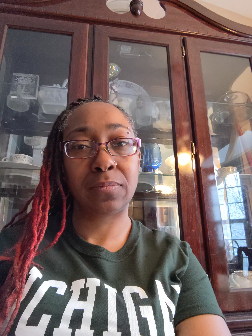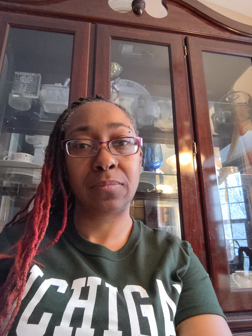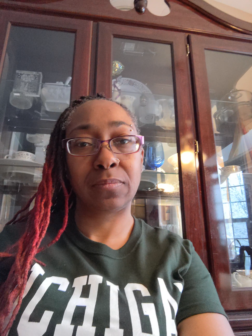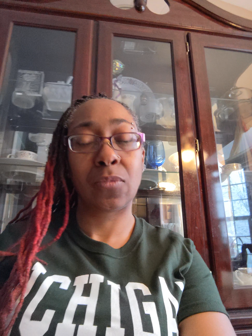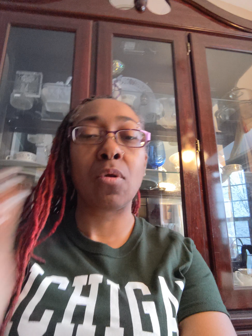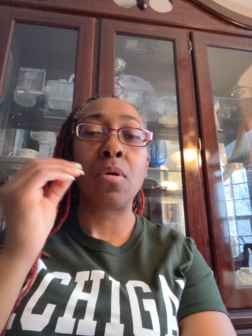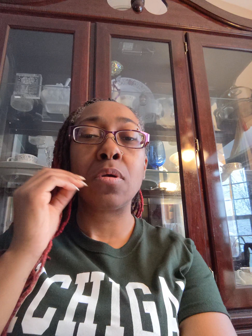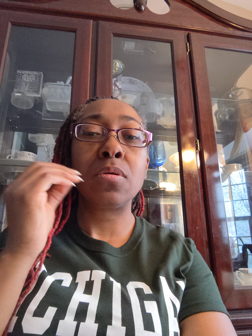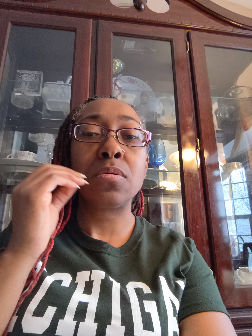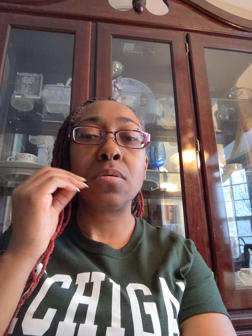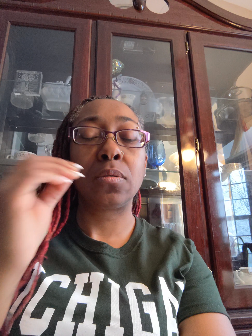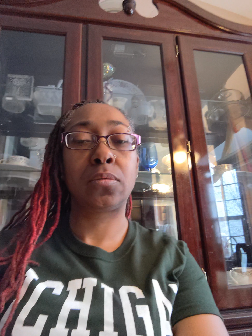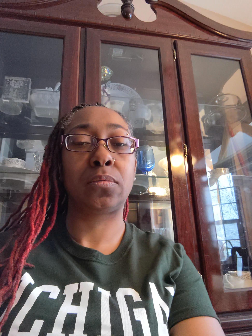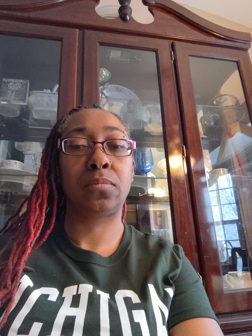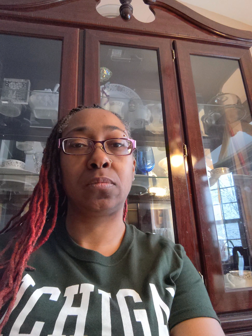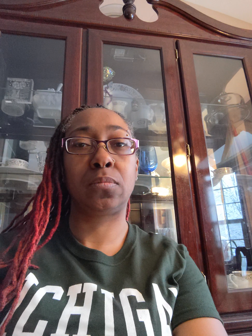home